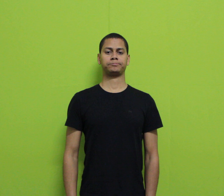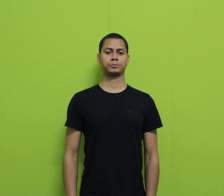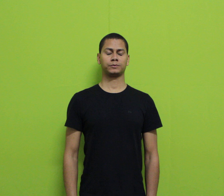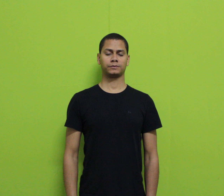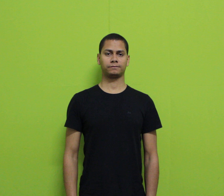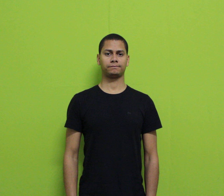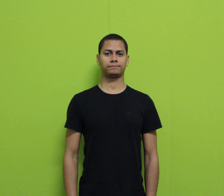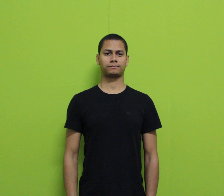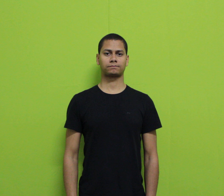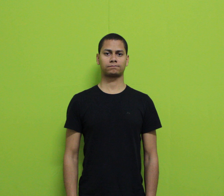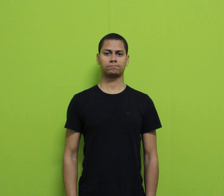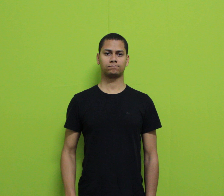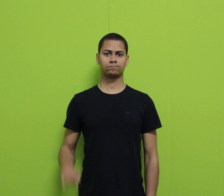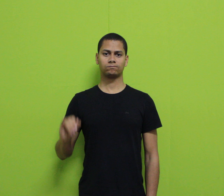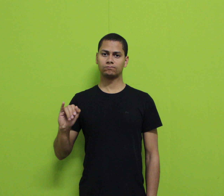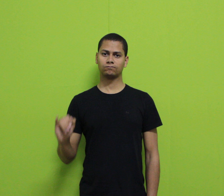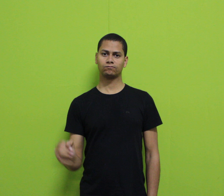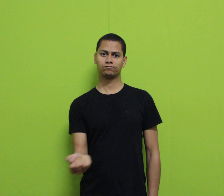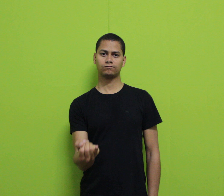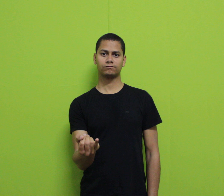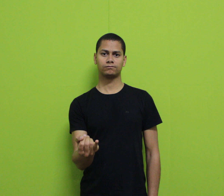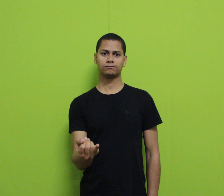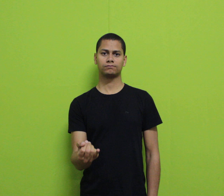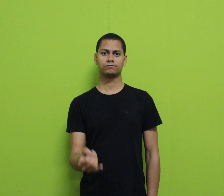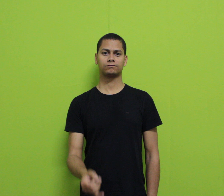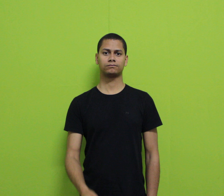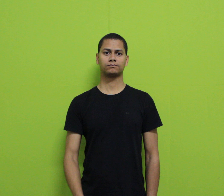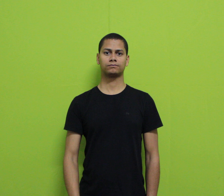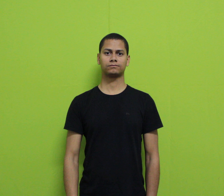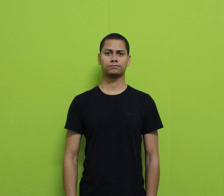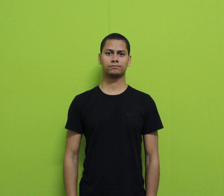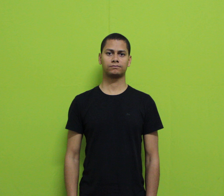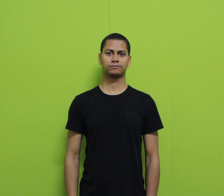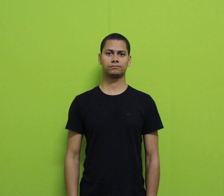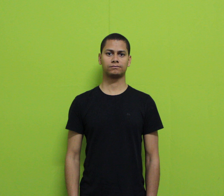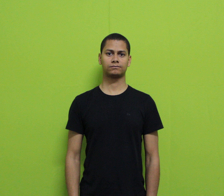aproveitar